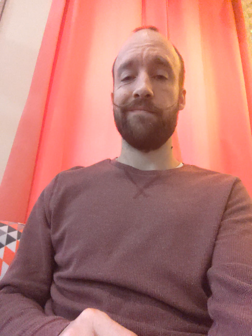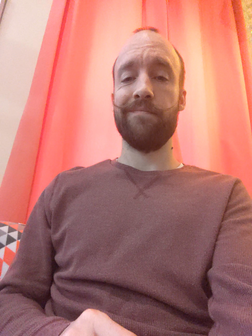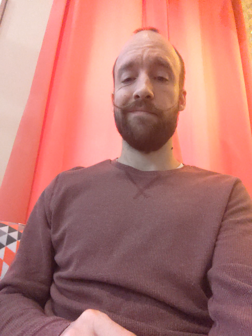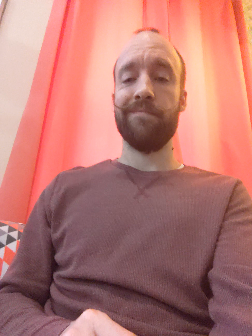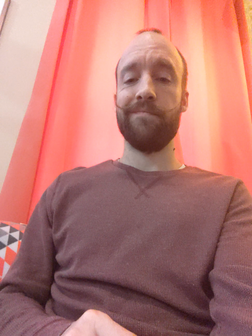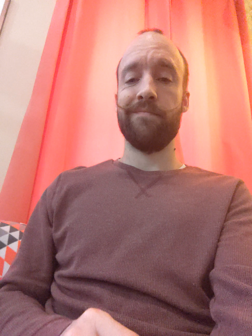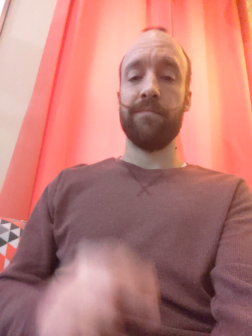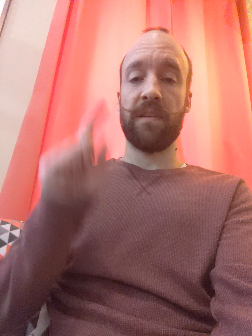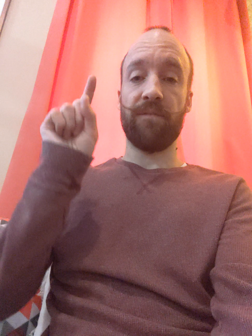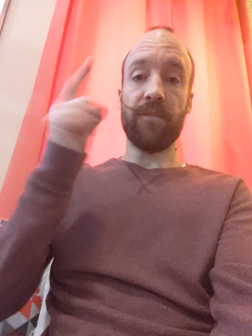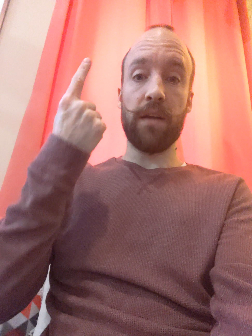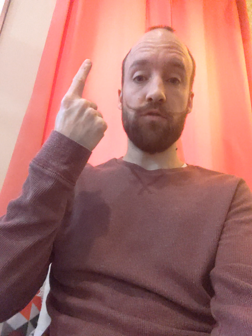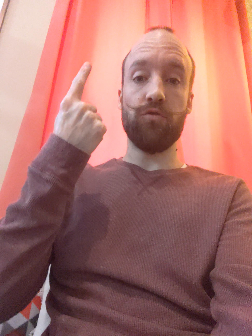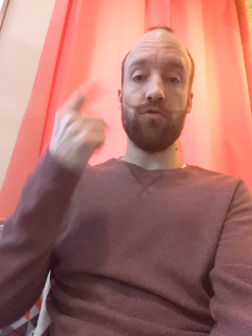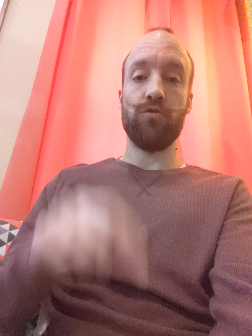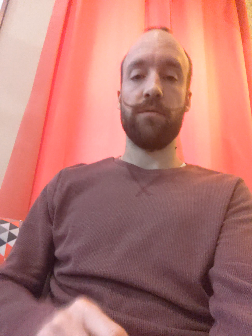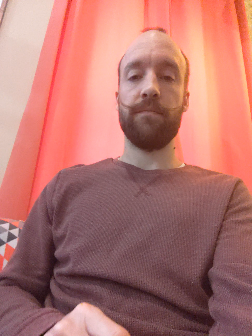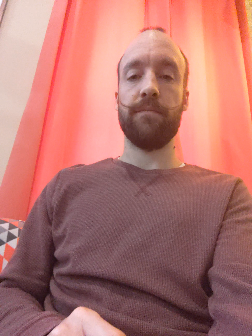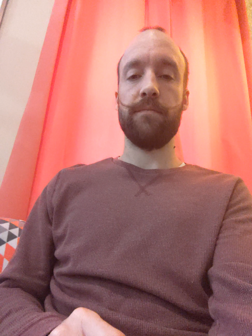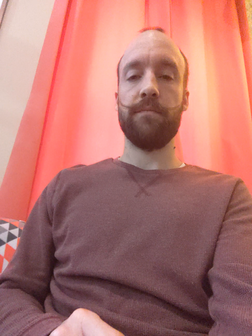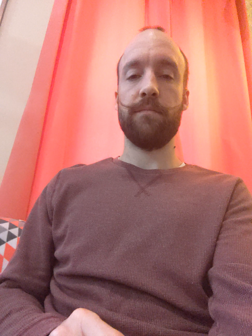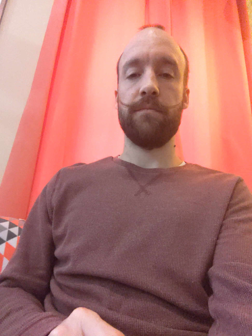first